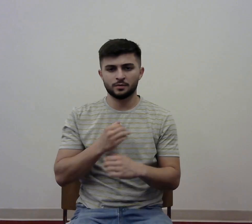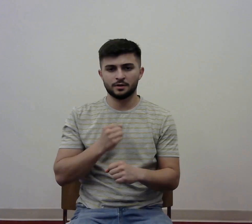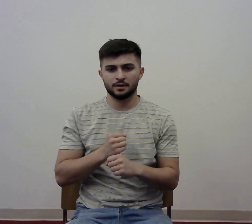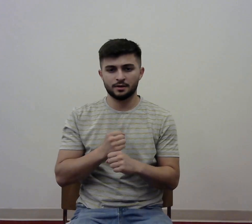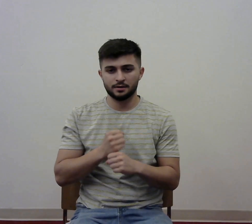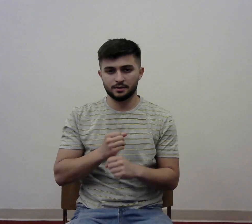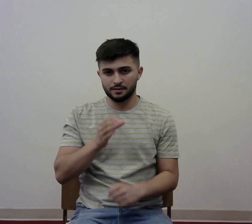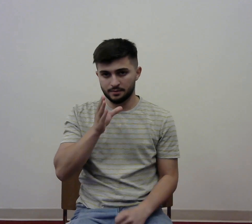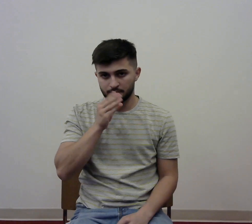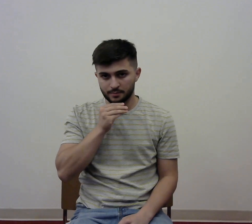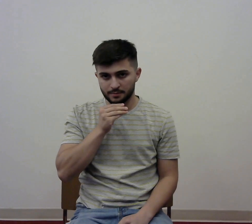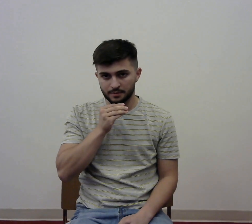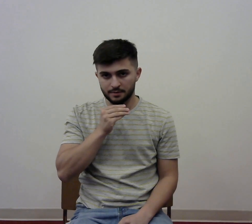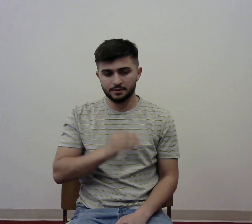edə bilmək